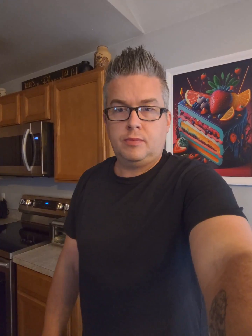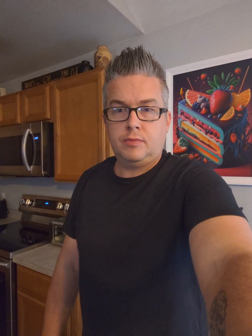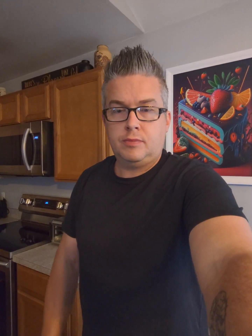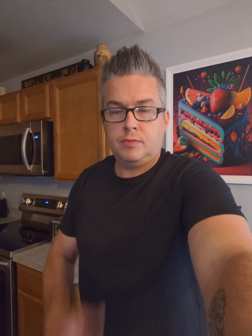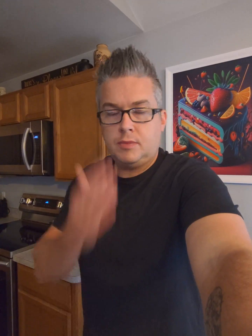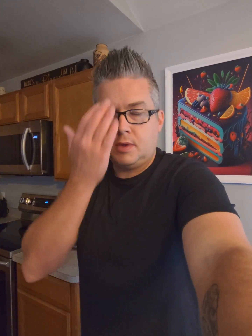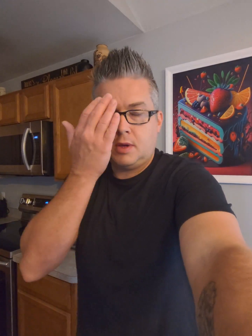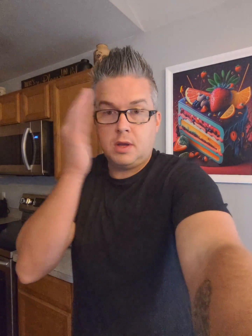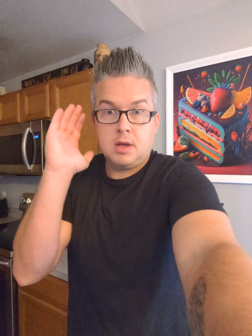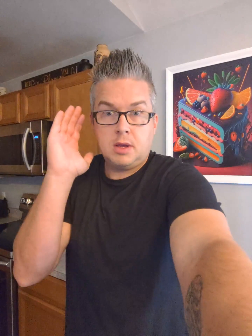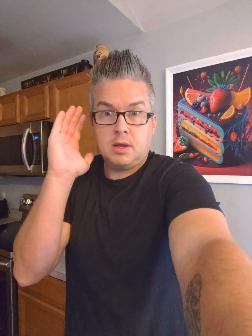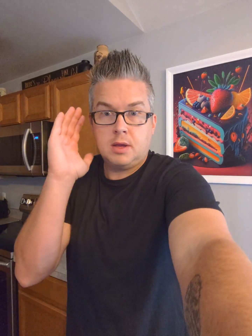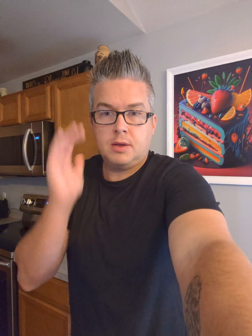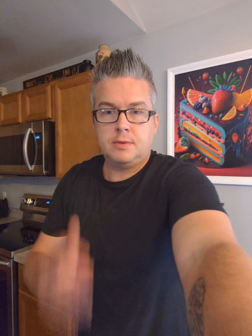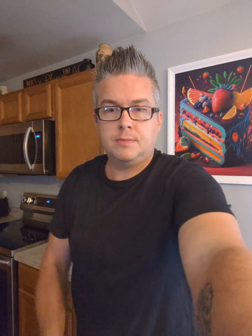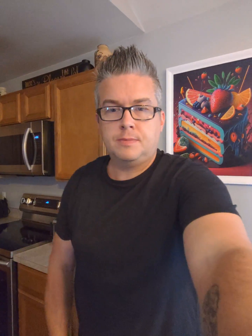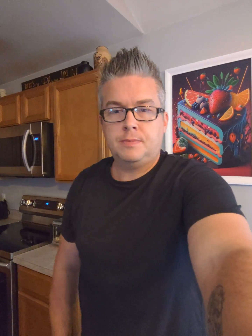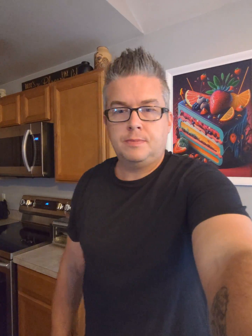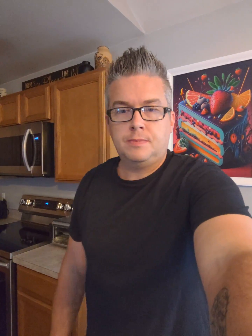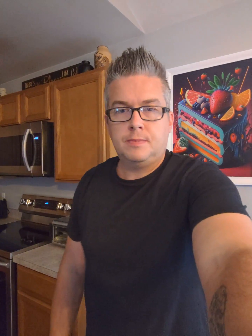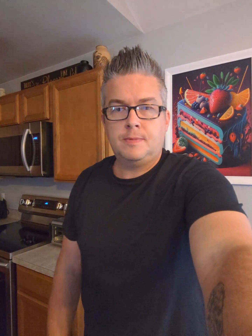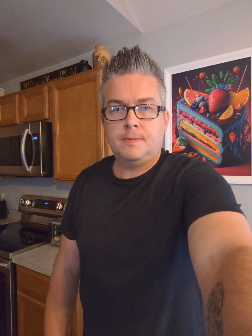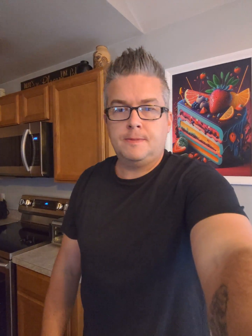peekaboo